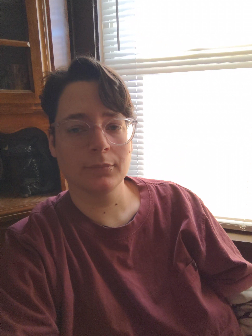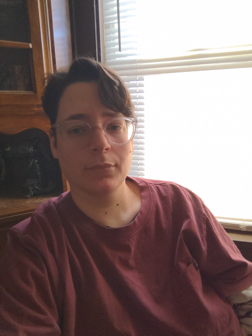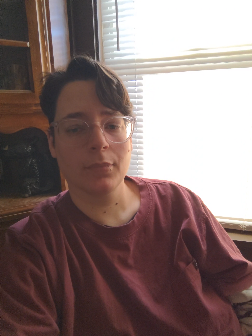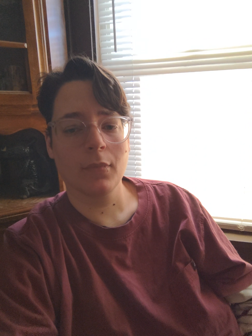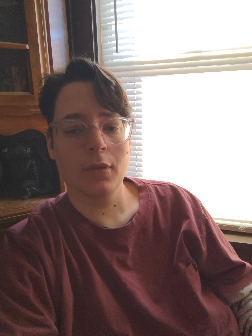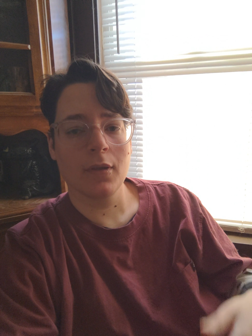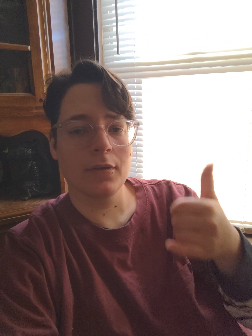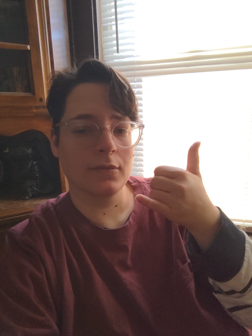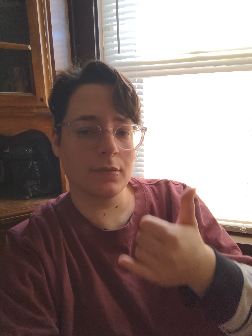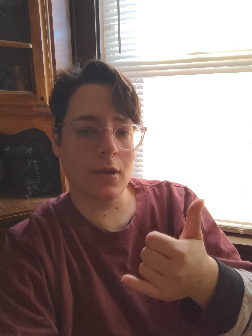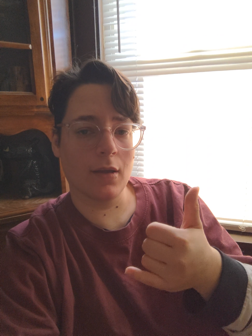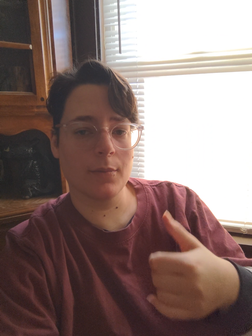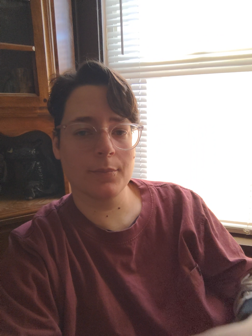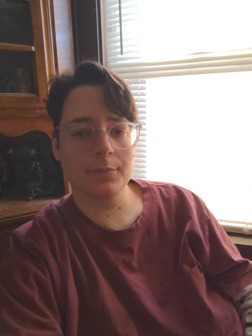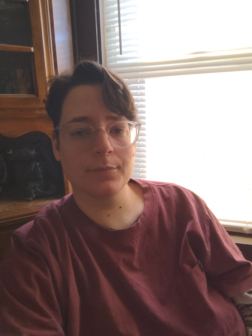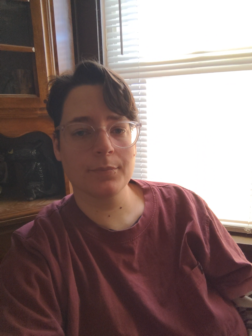now